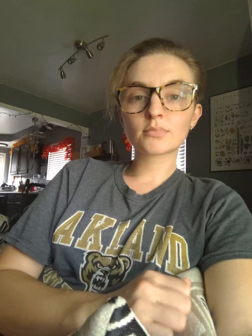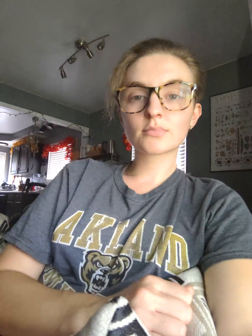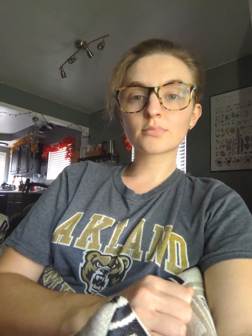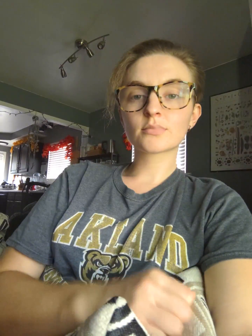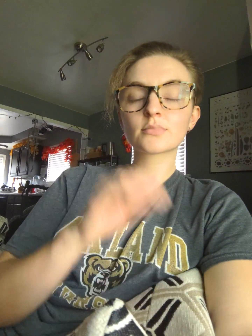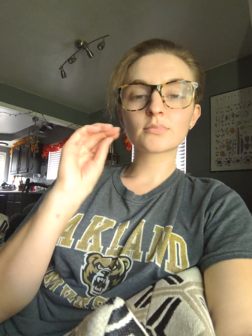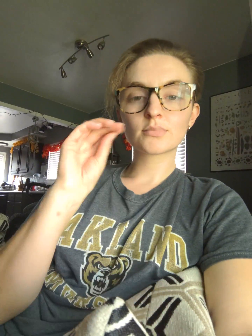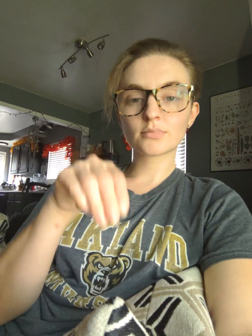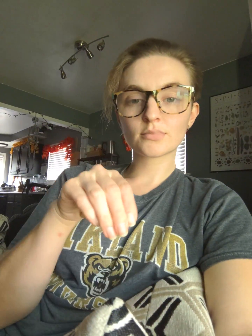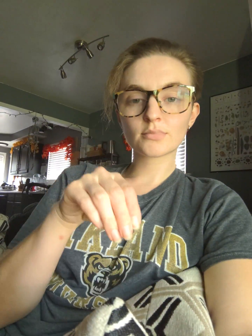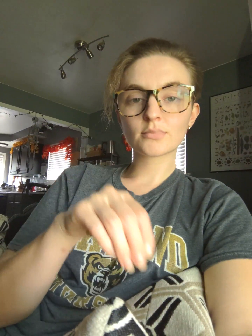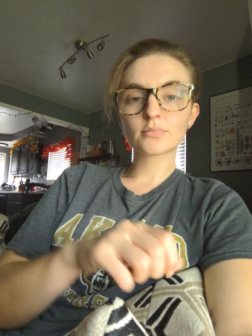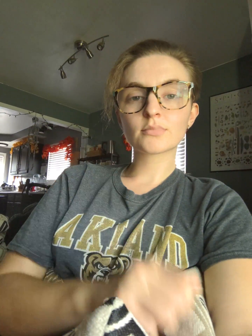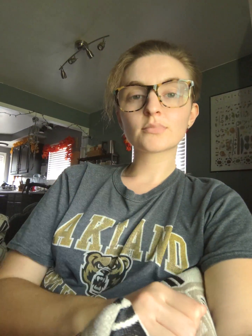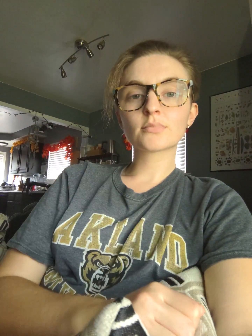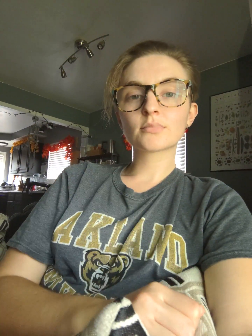put